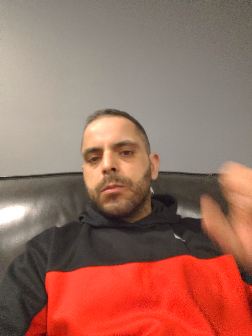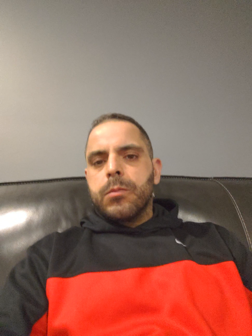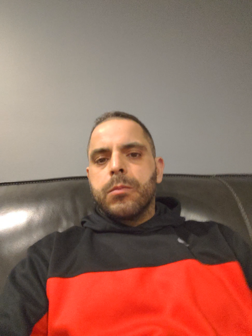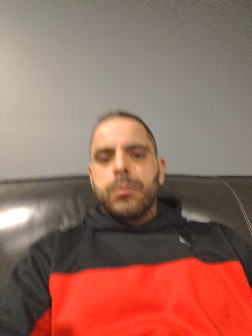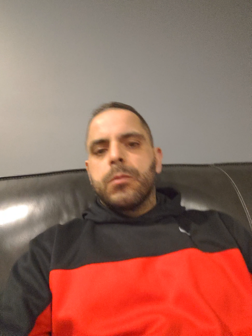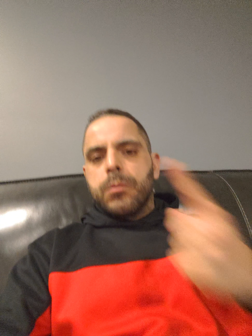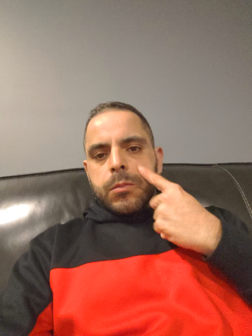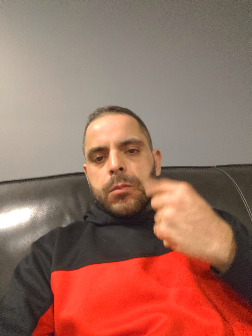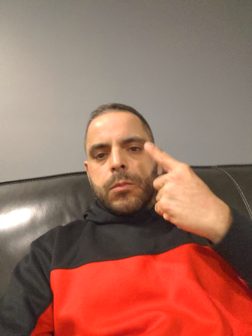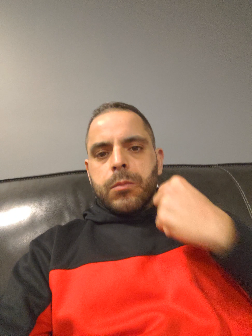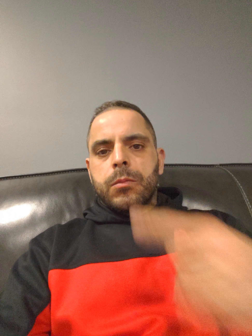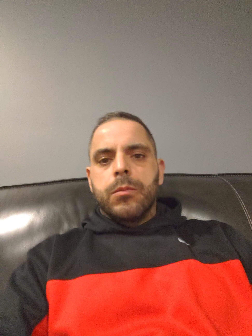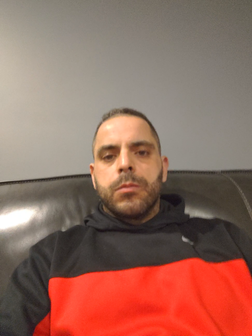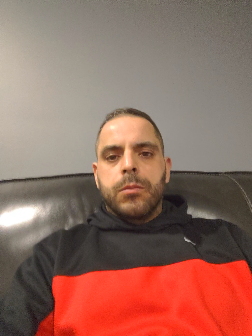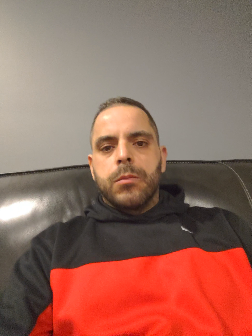cry